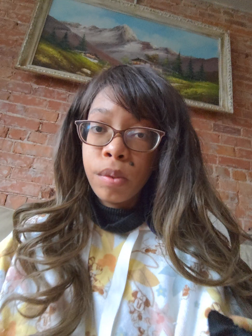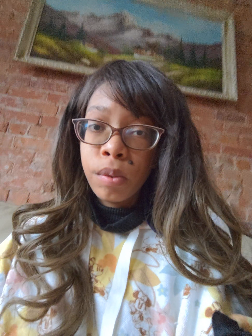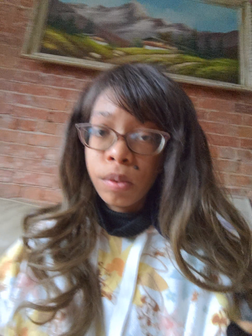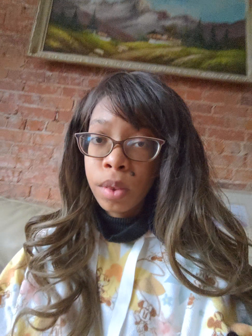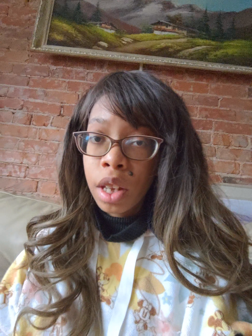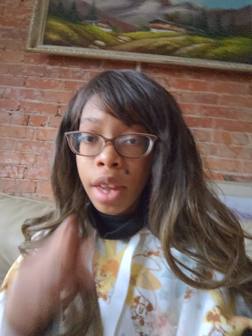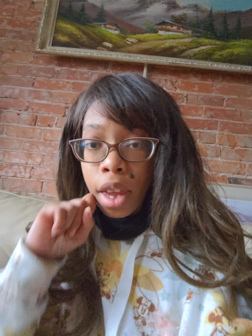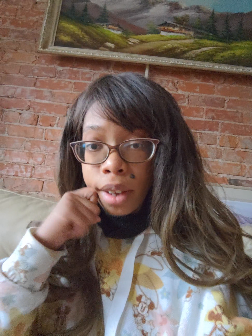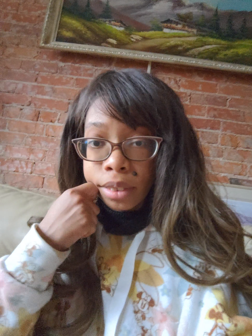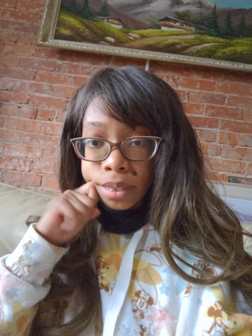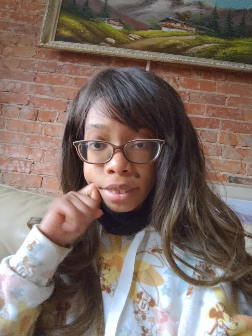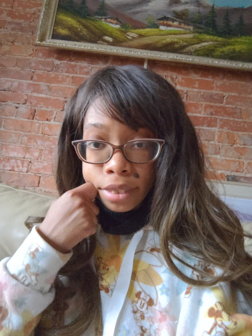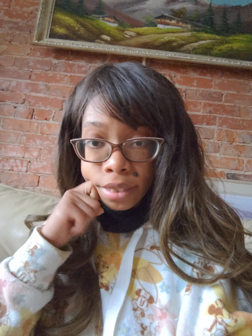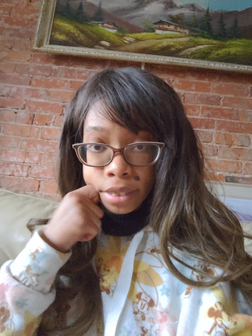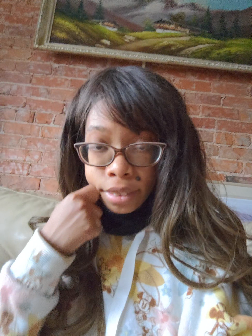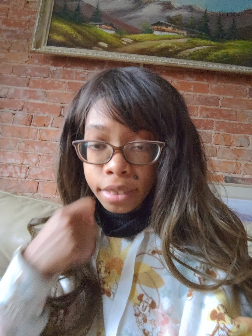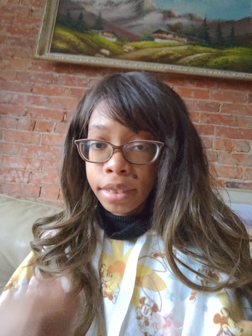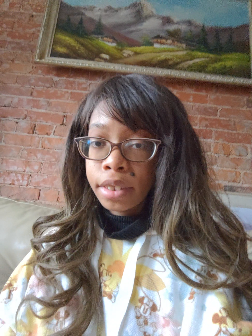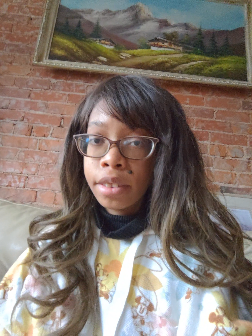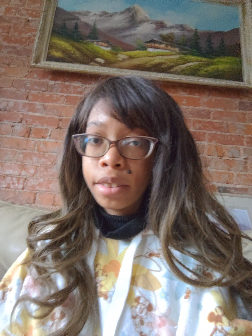apple